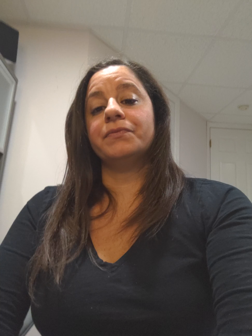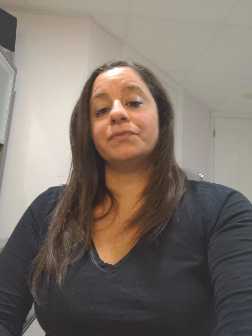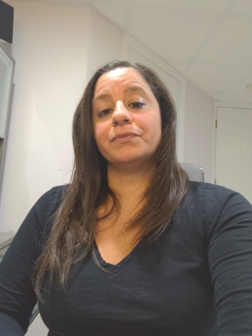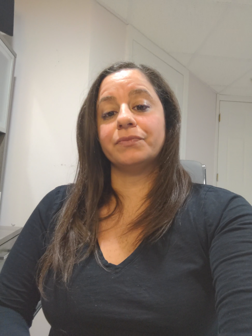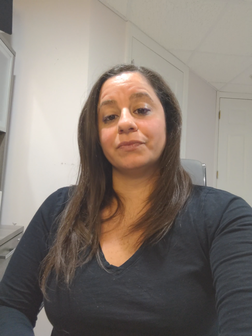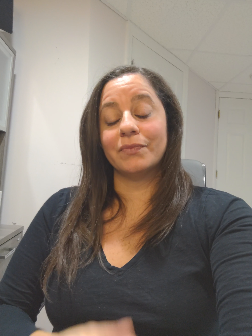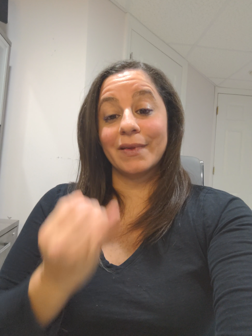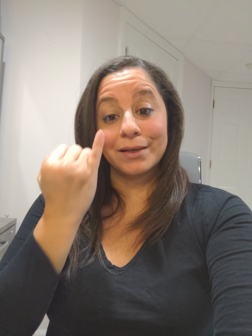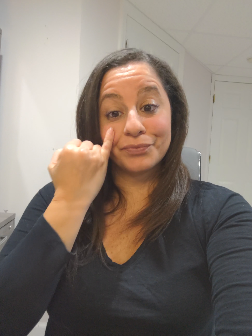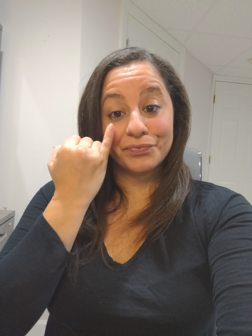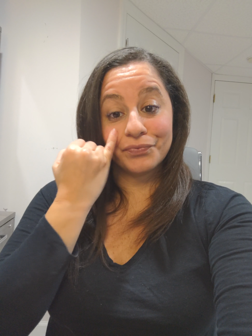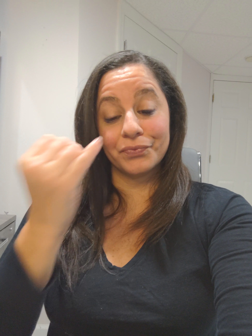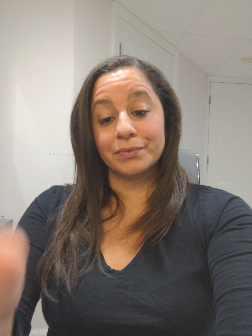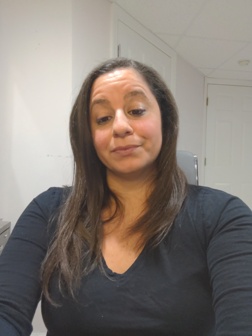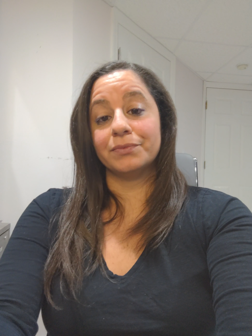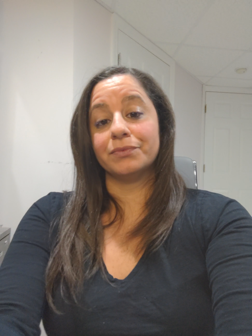if